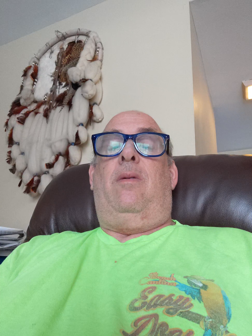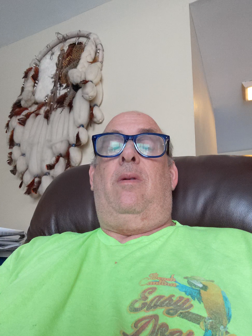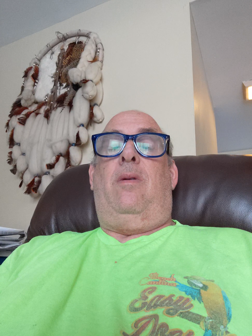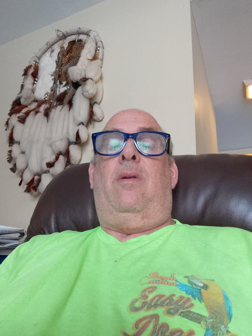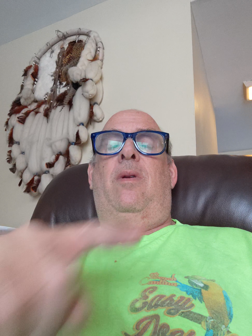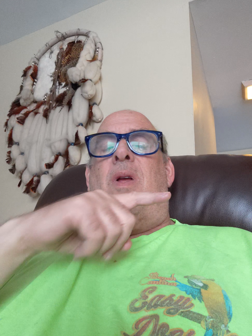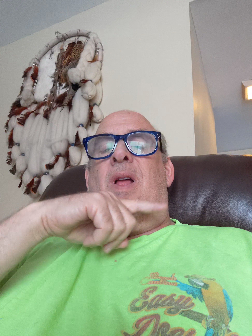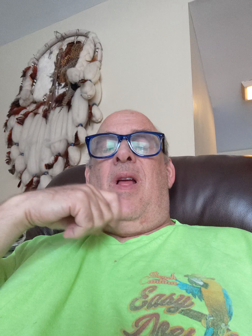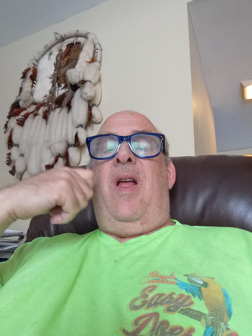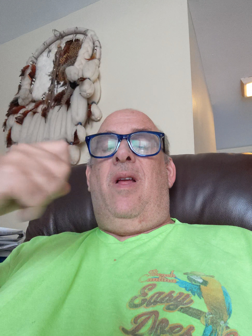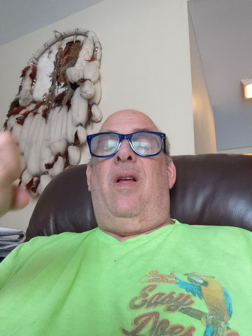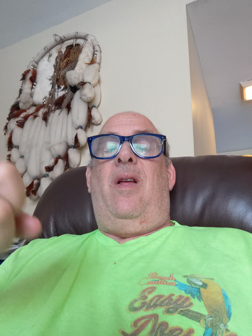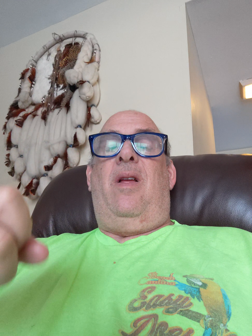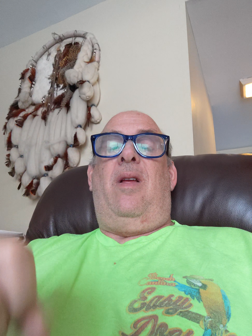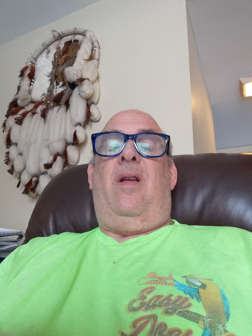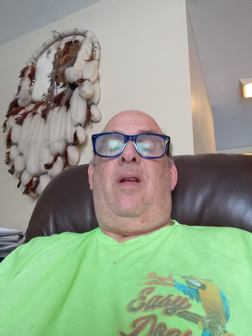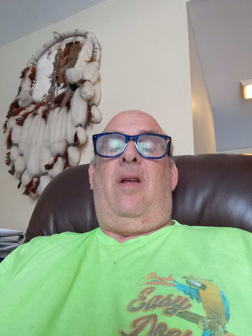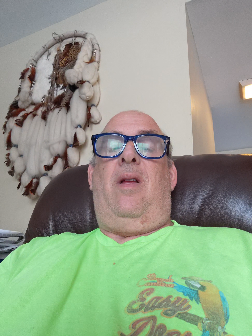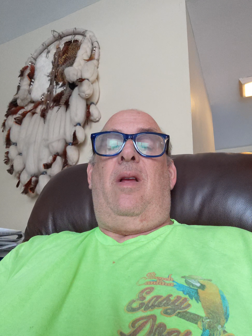dry